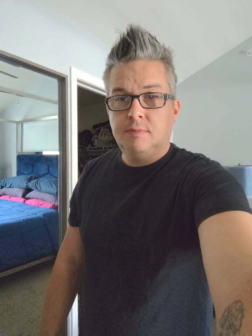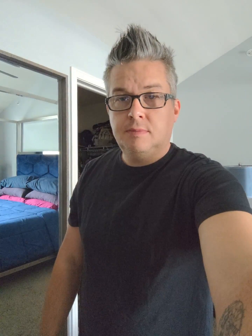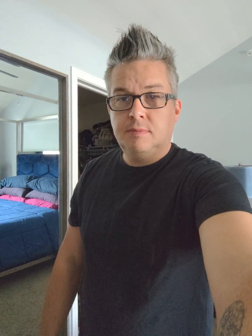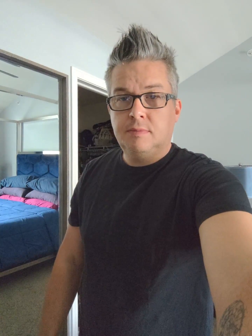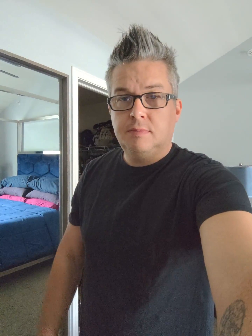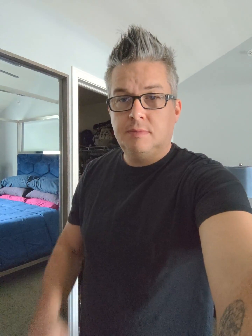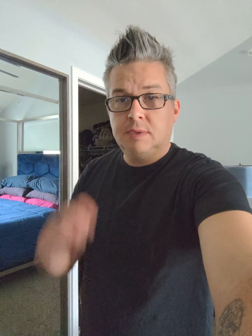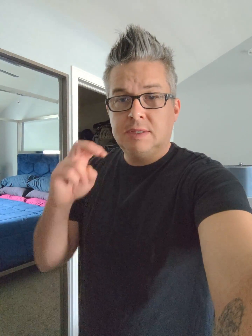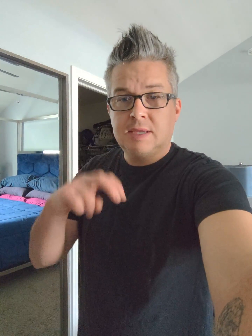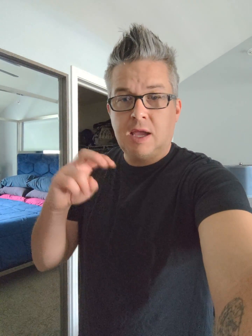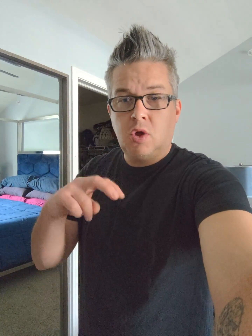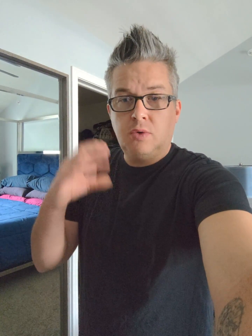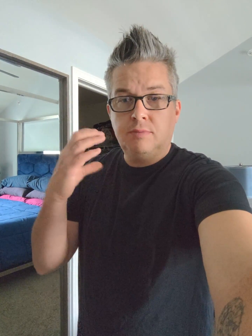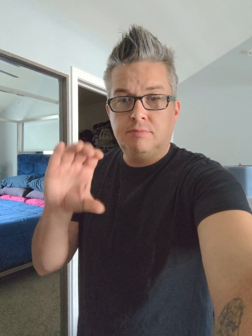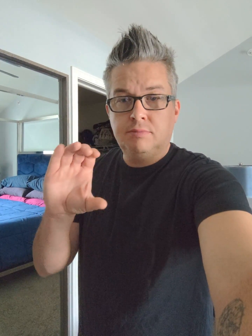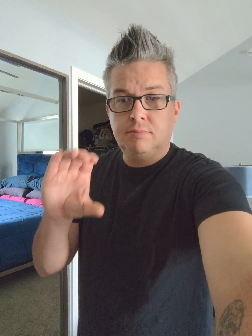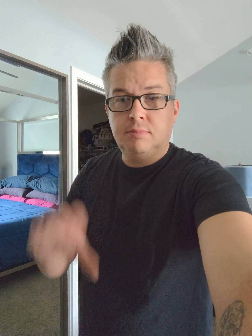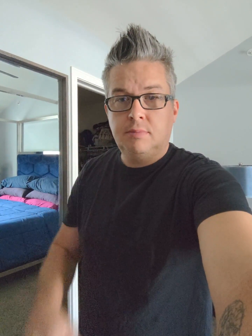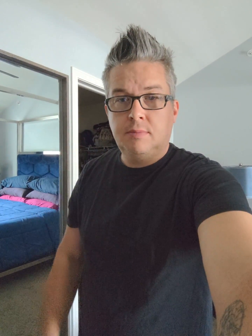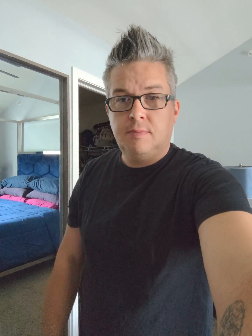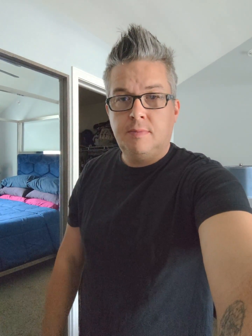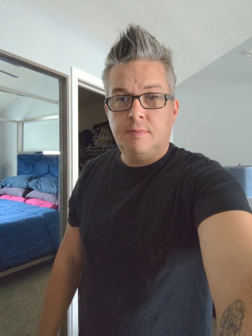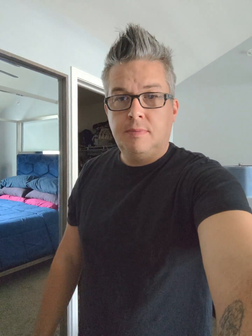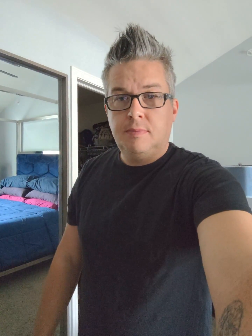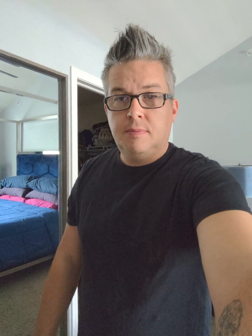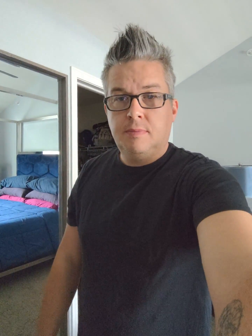potato chip